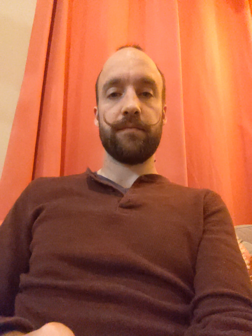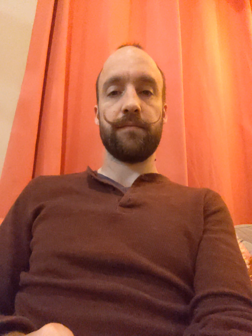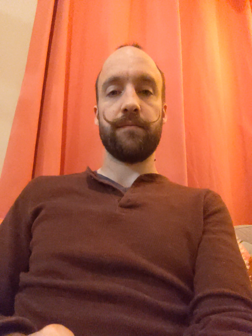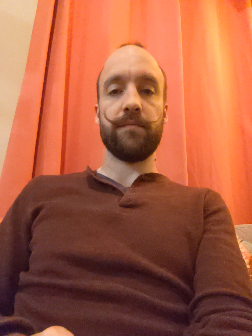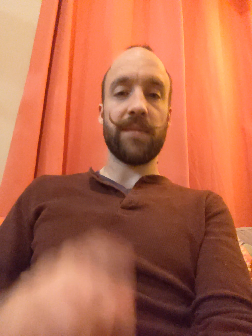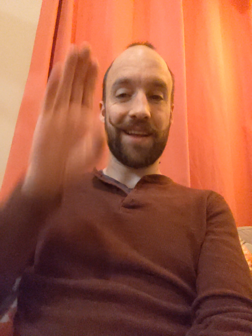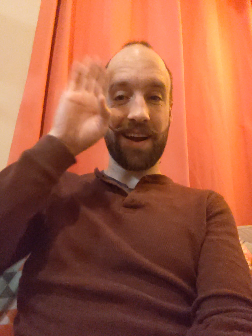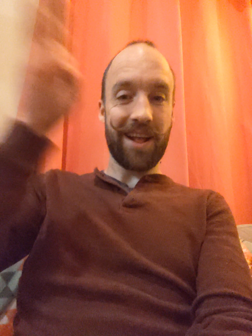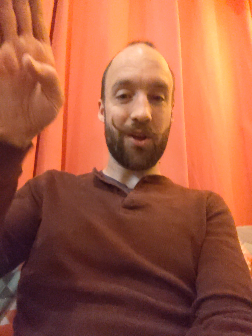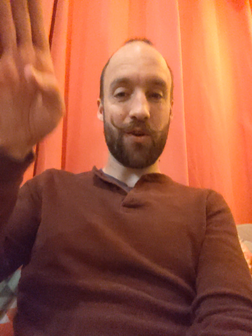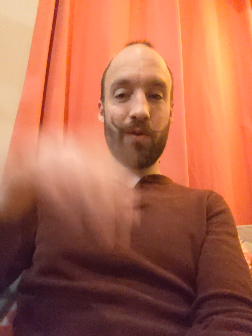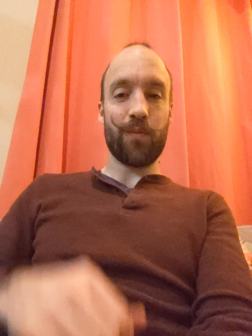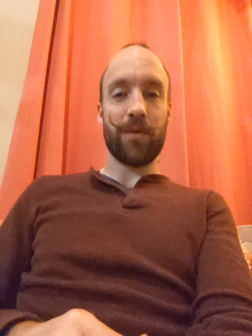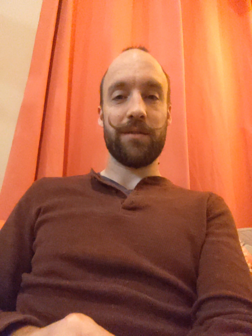hello